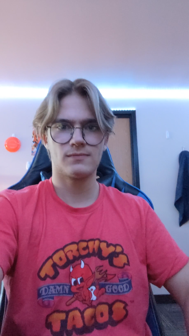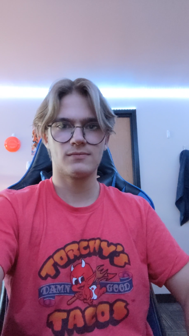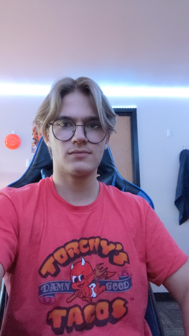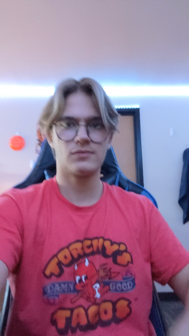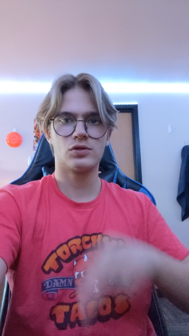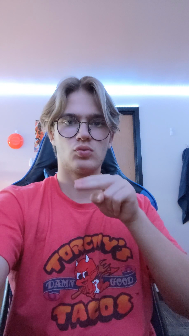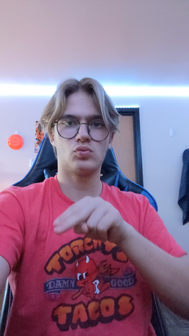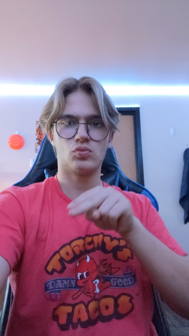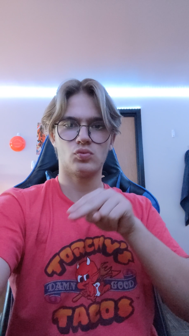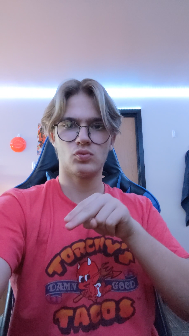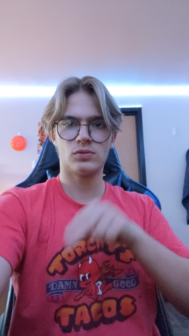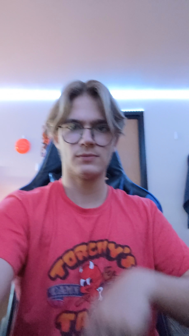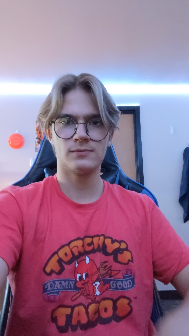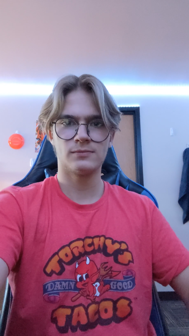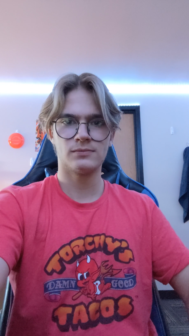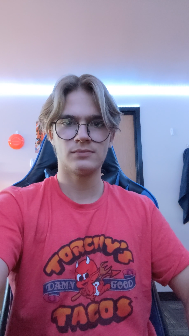nurse